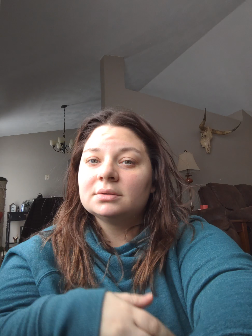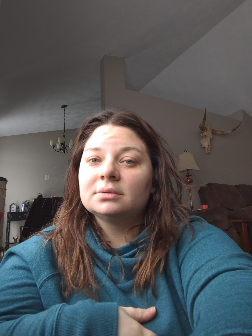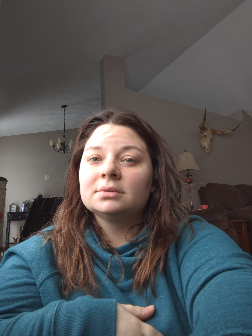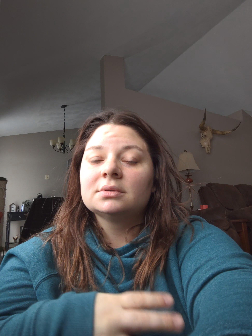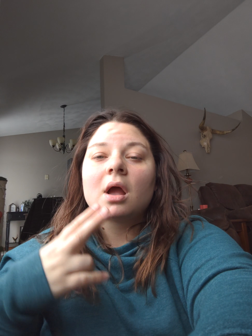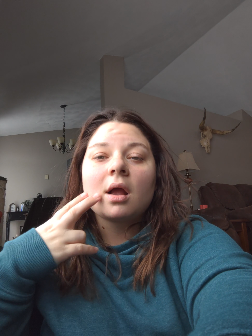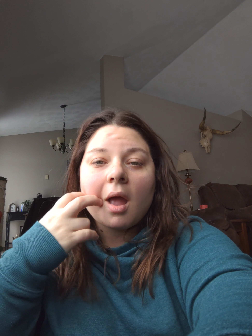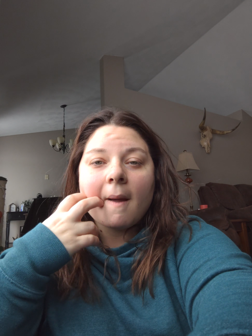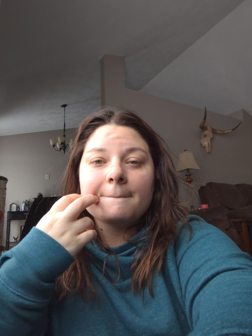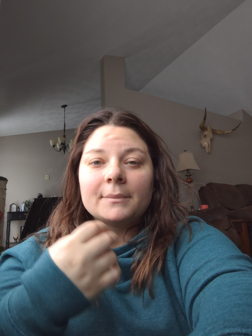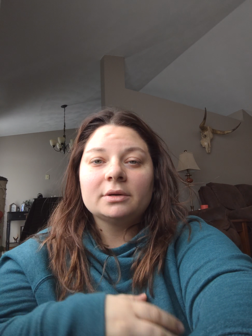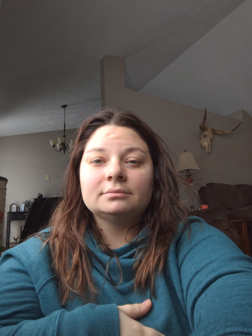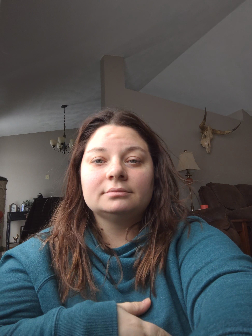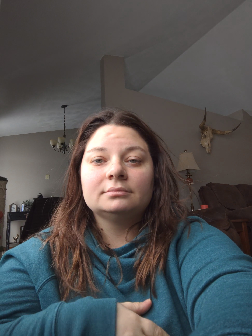gum